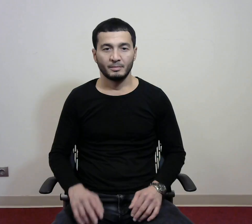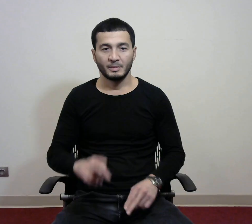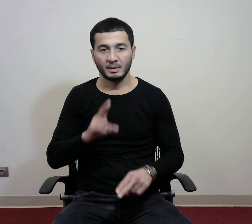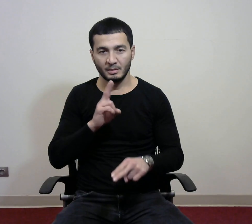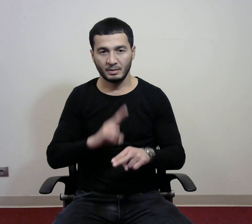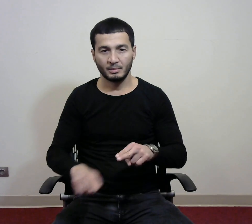itmiş